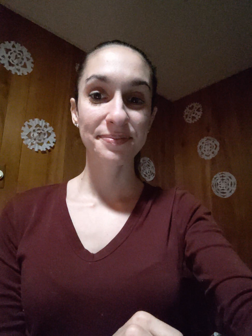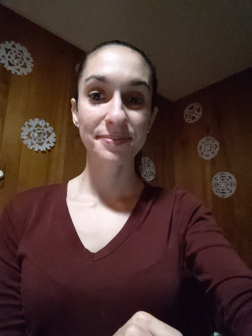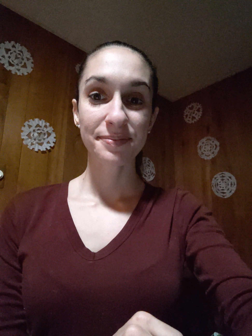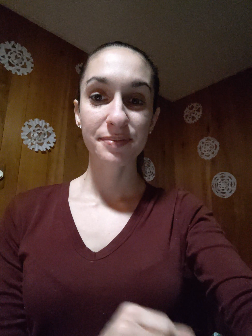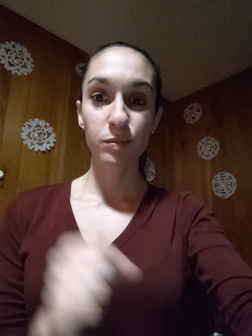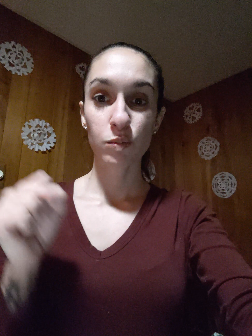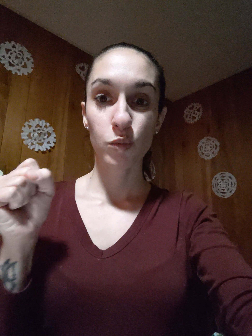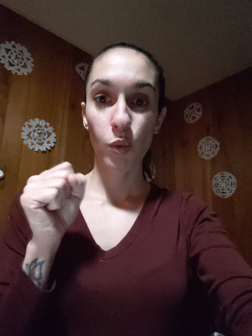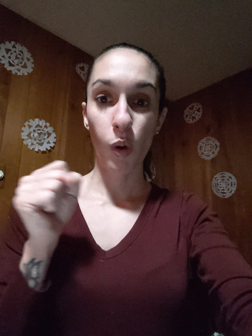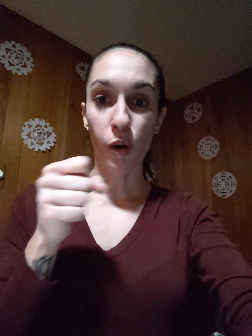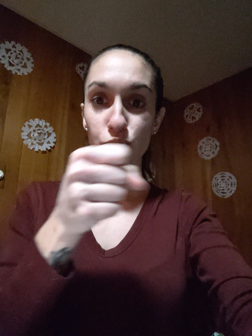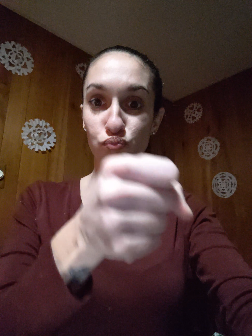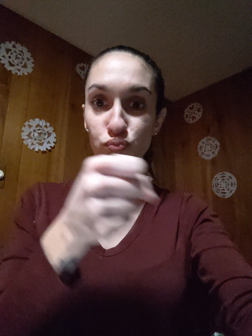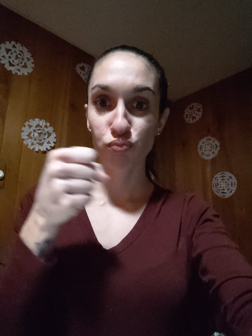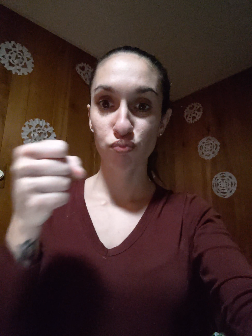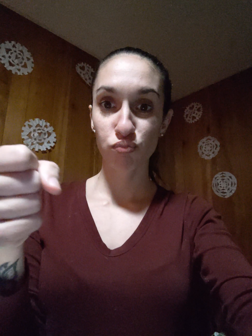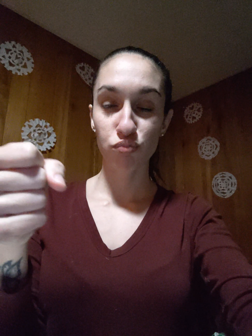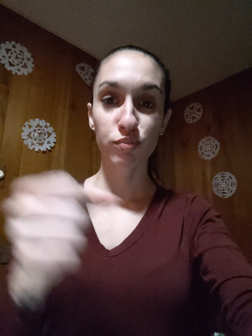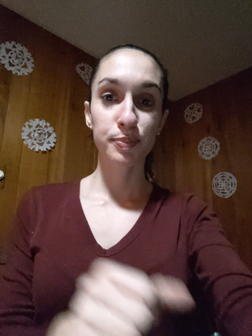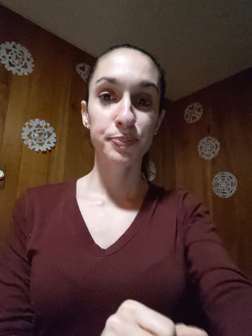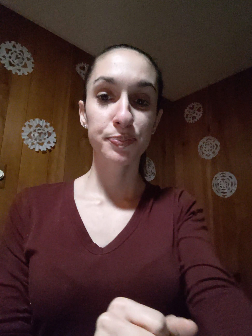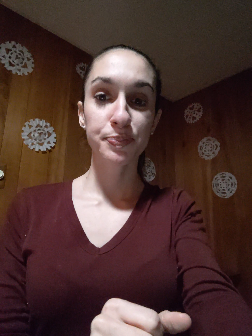refrigerator